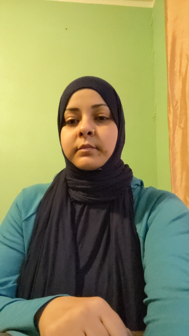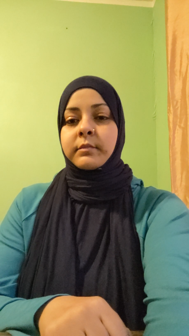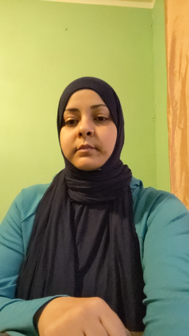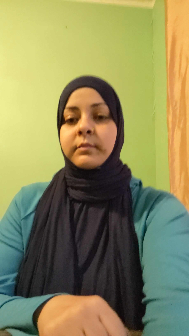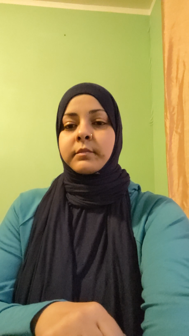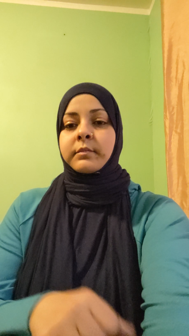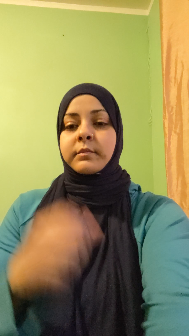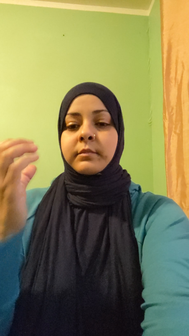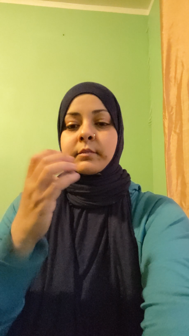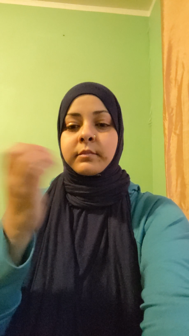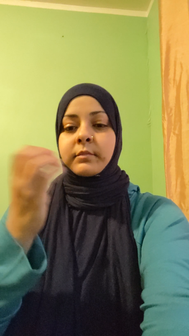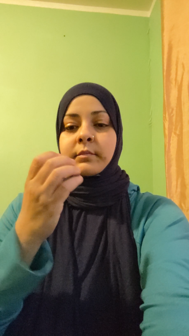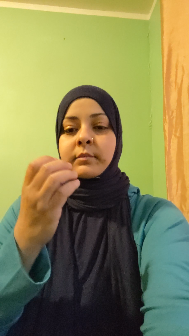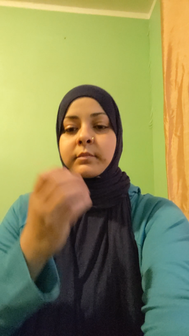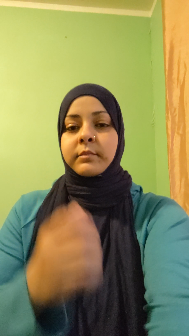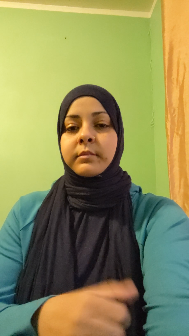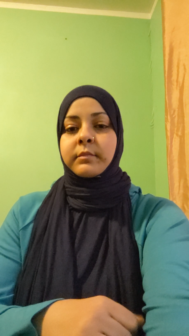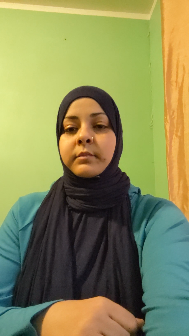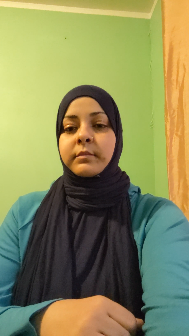shake